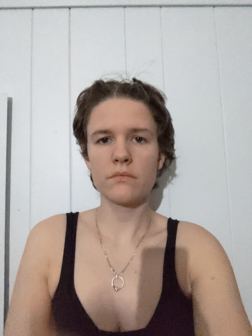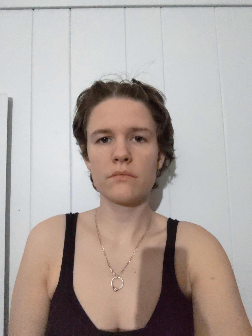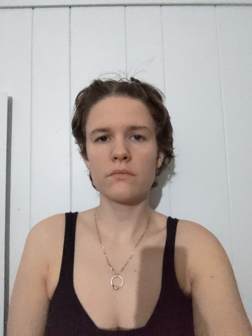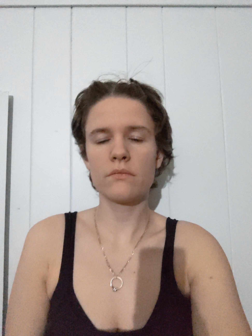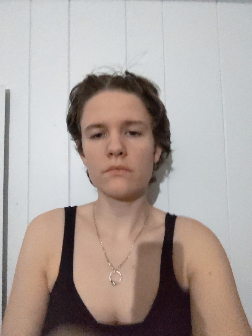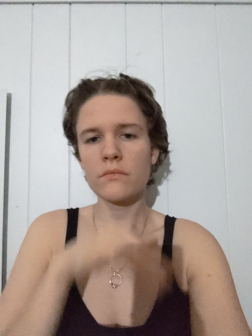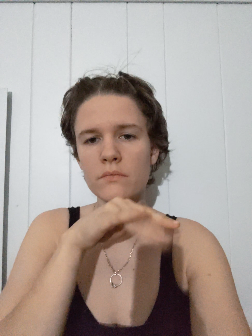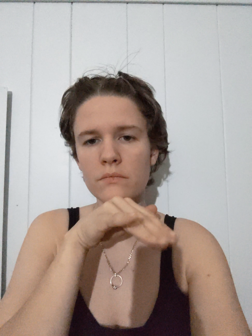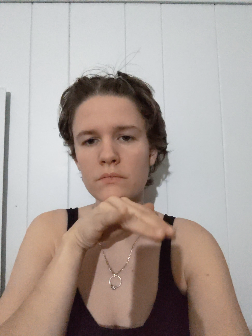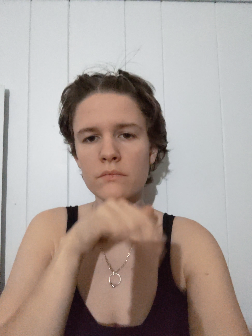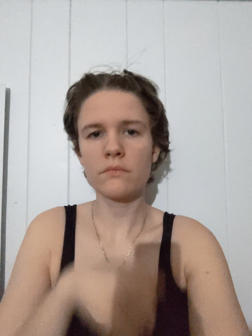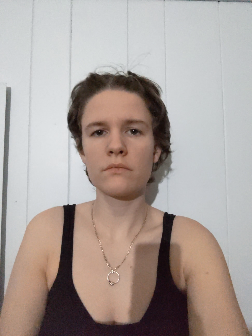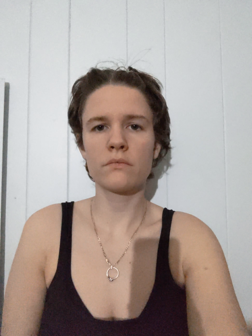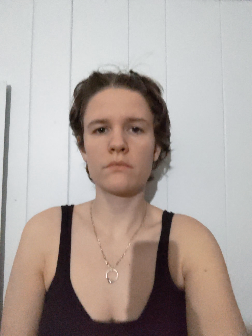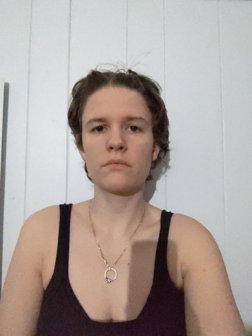dirty